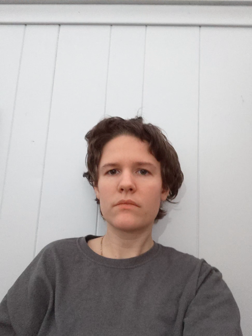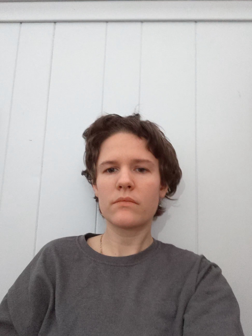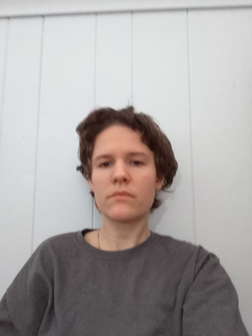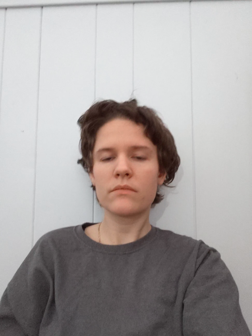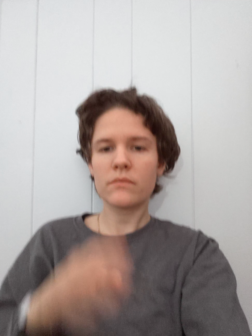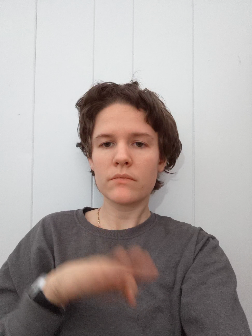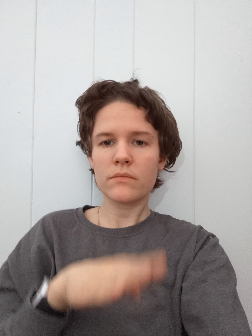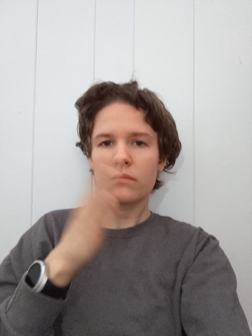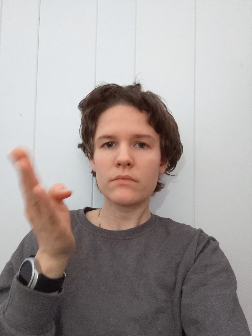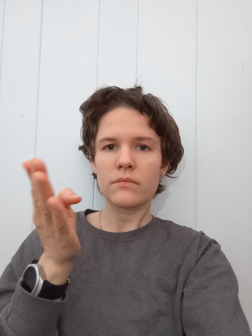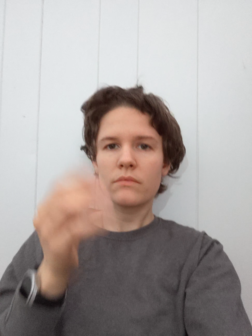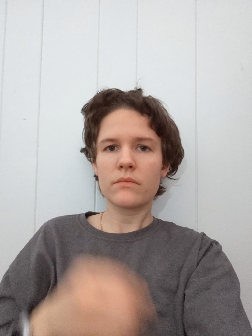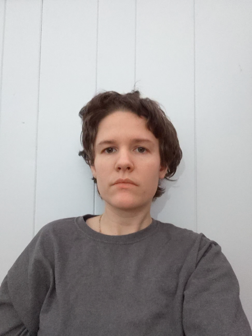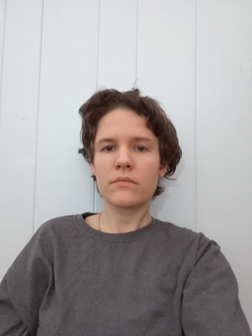open